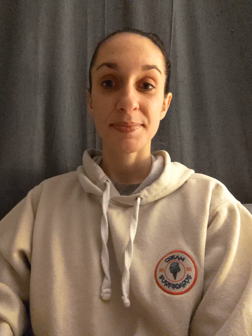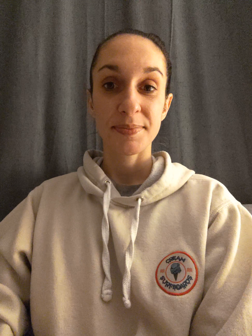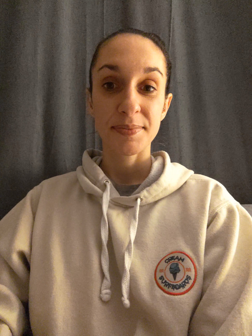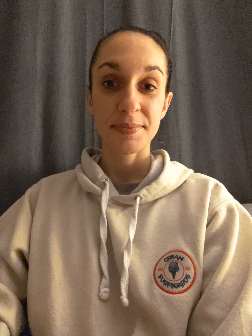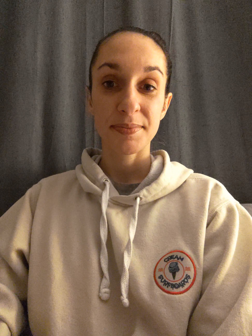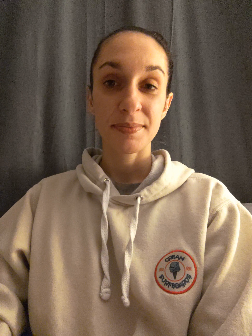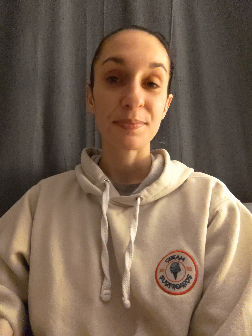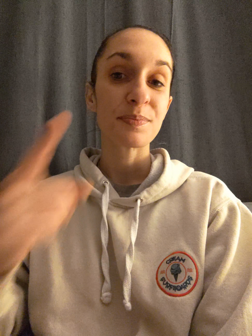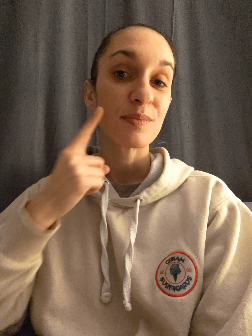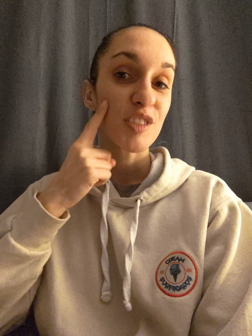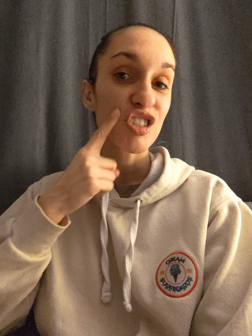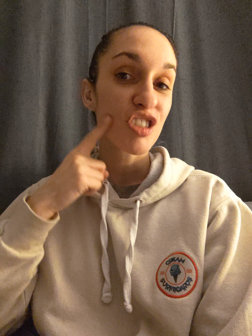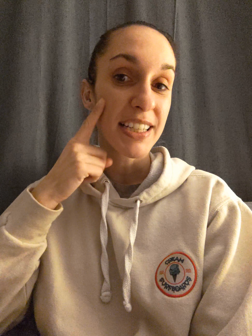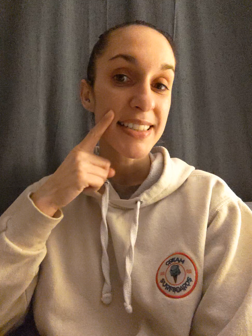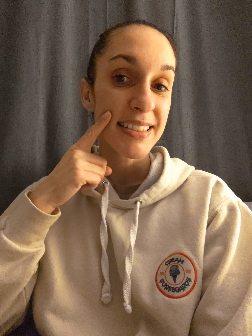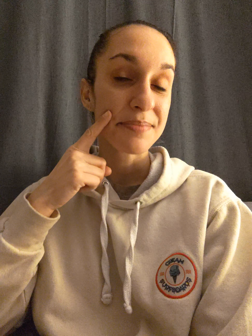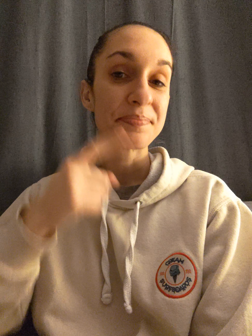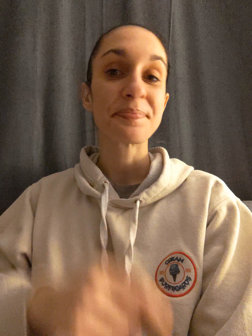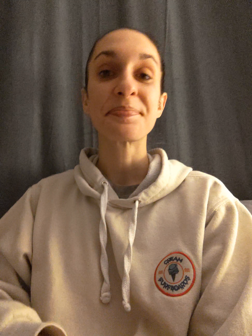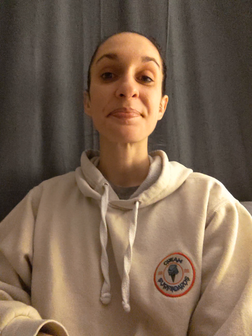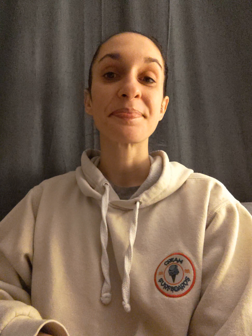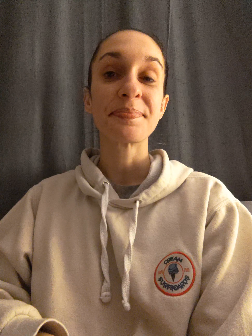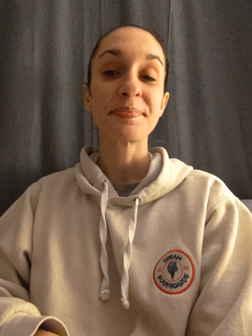cheek